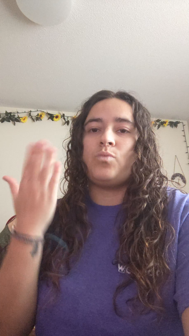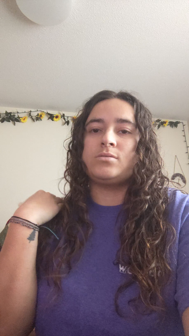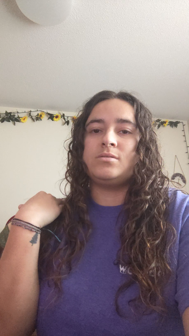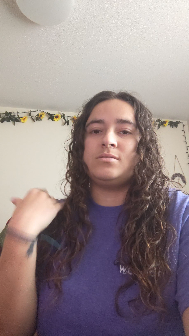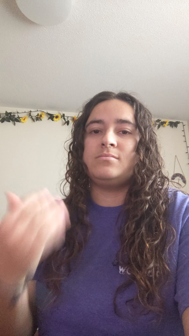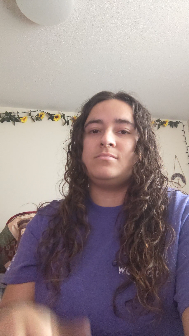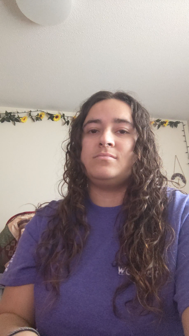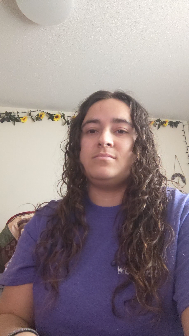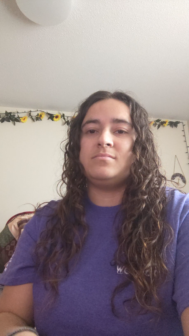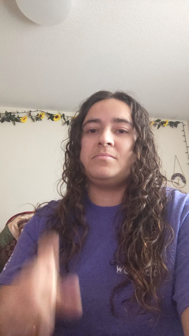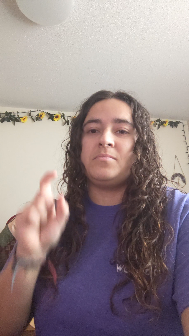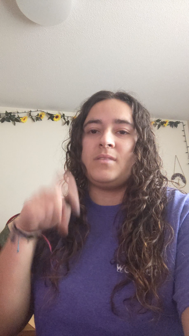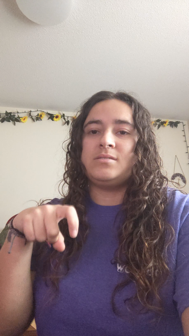must